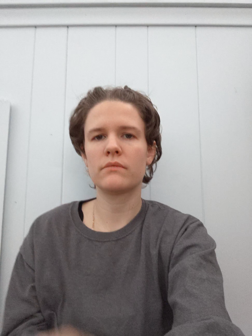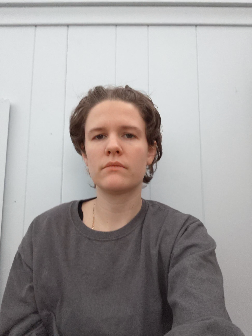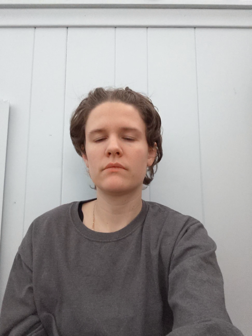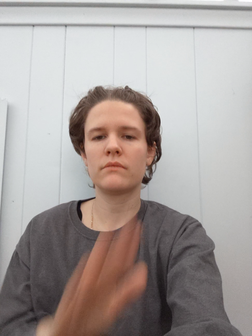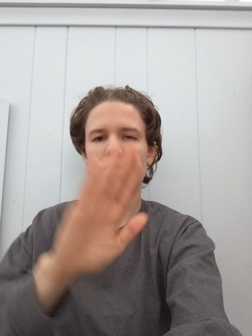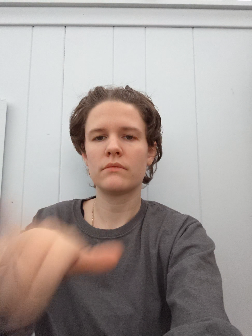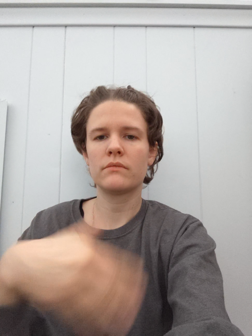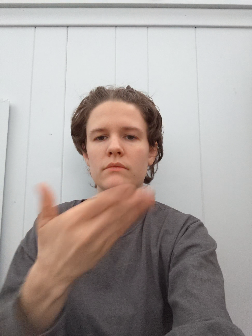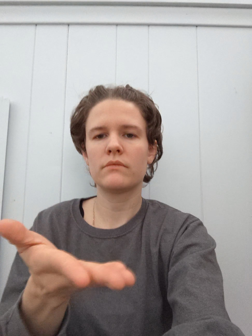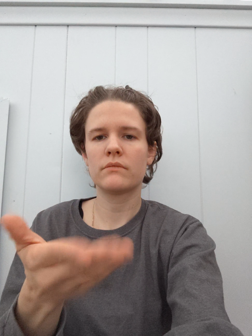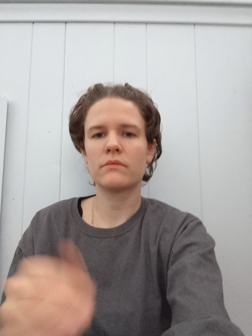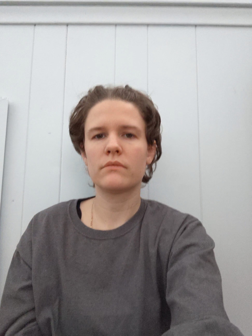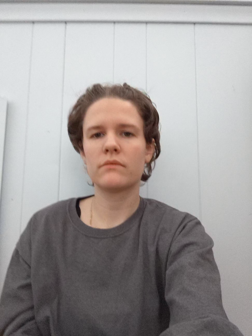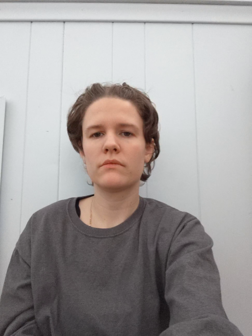all